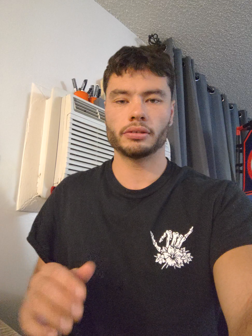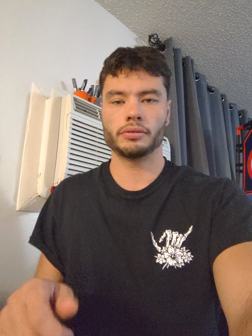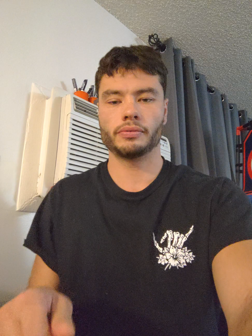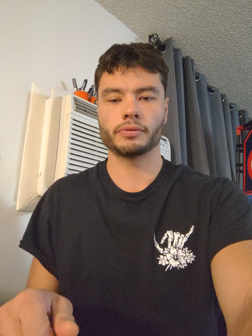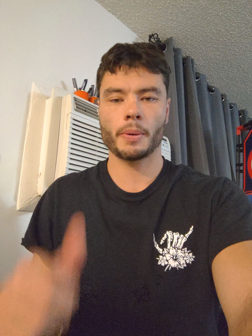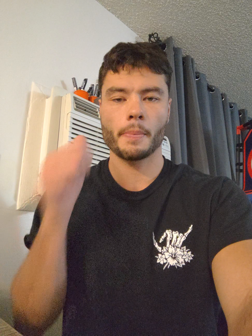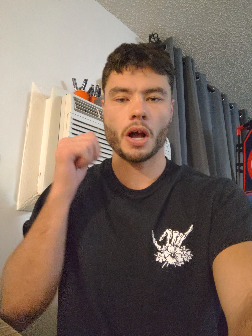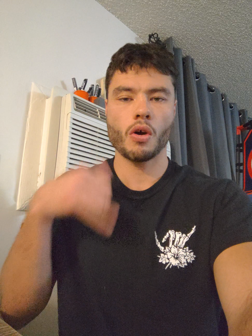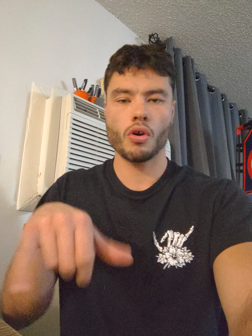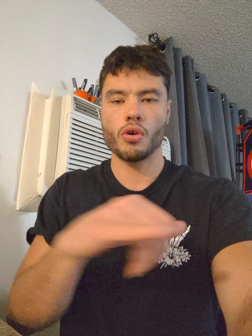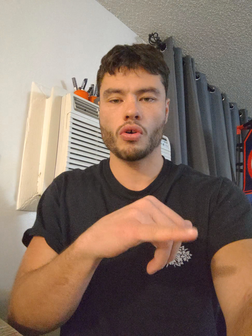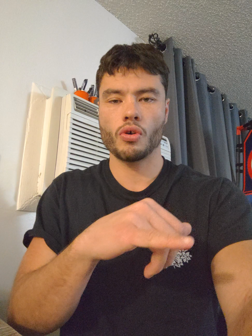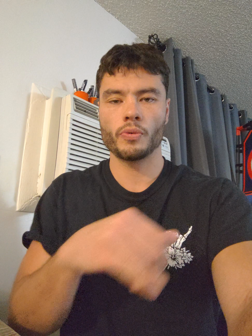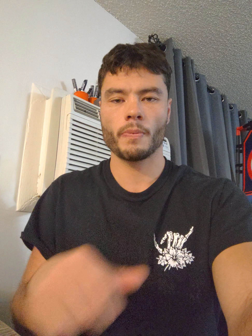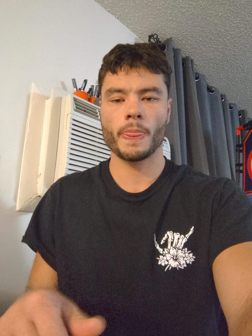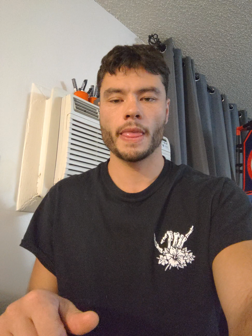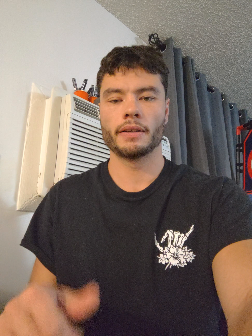backyard